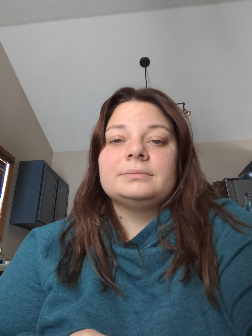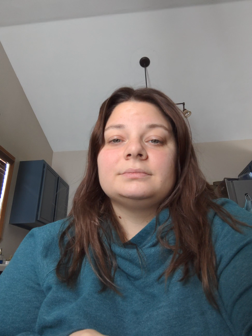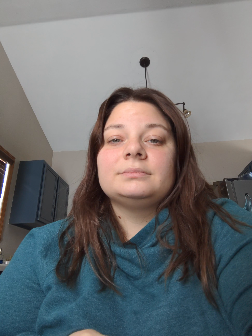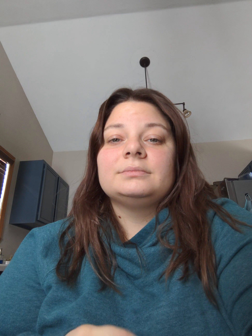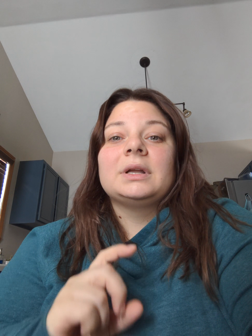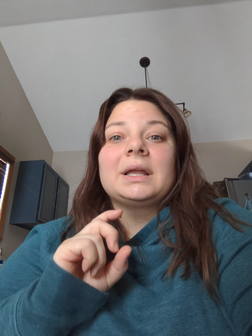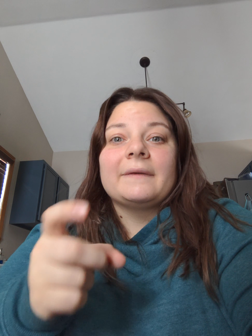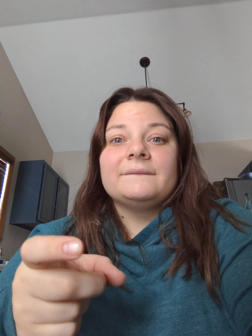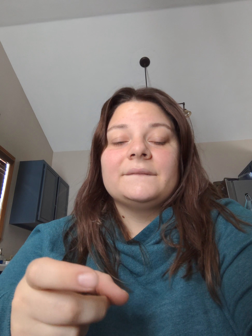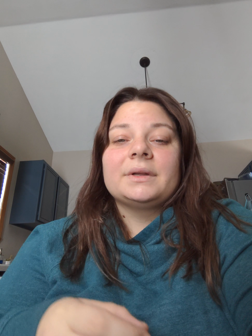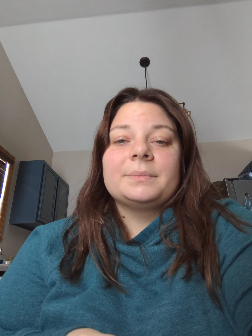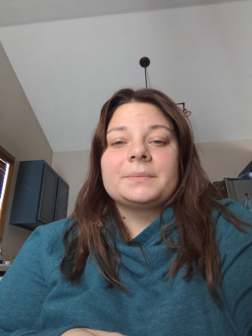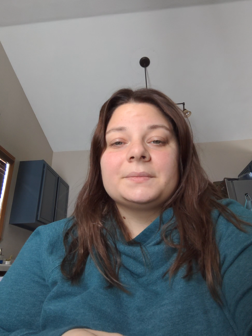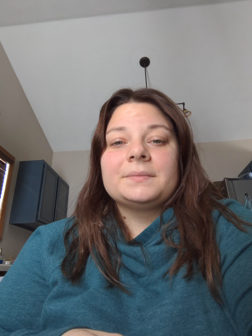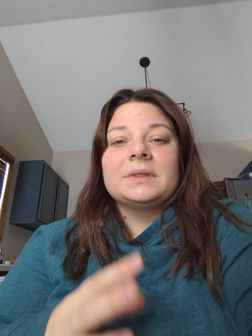gift